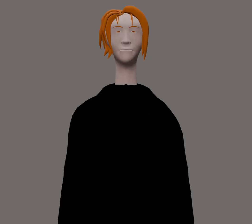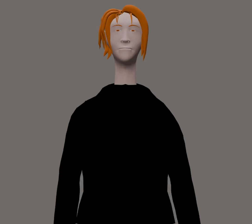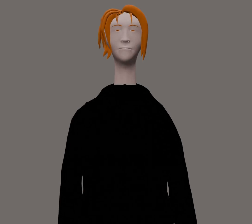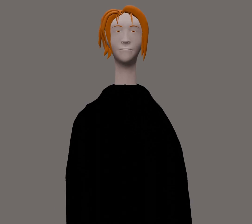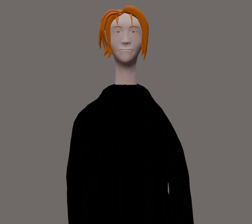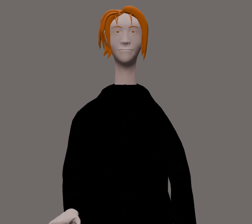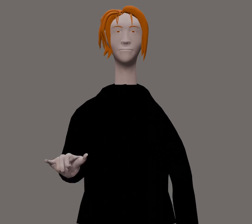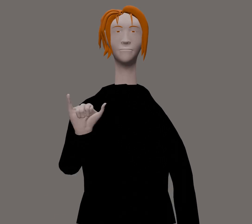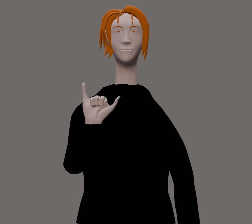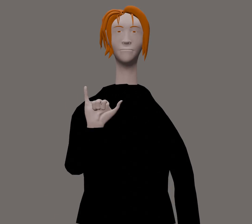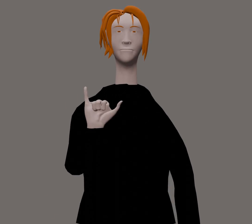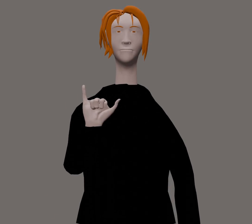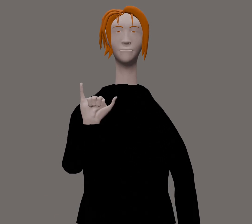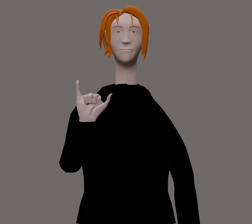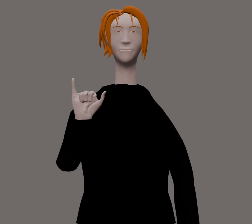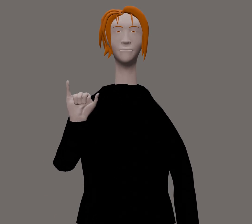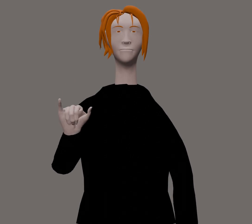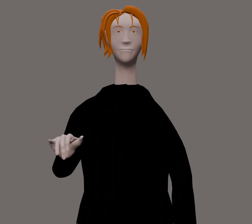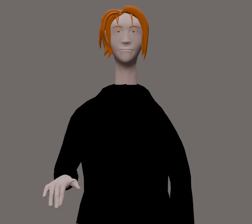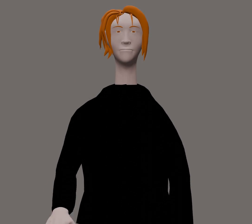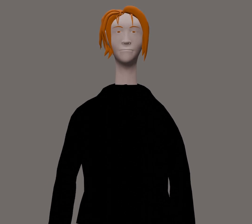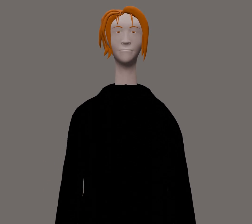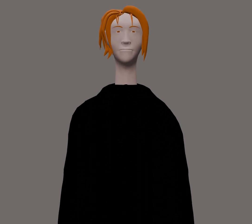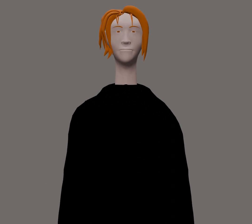Y